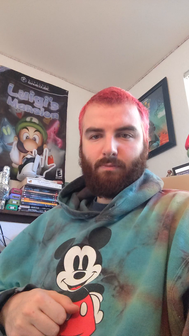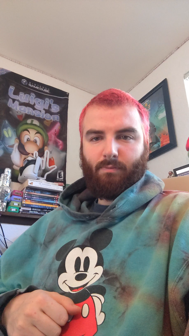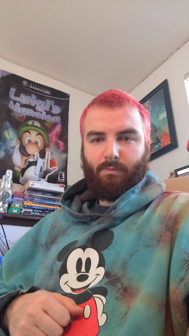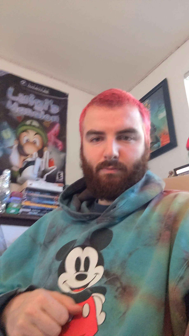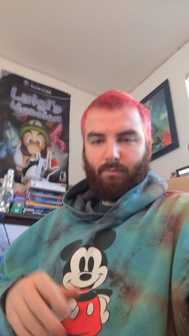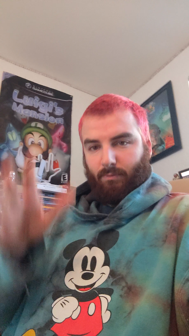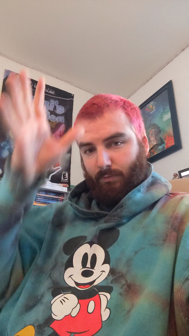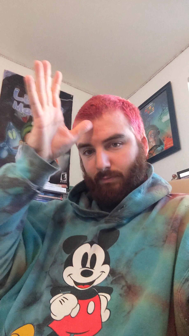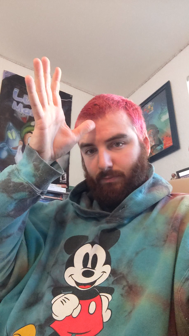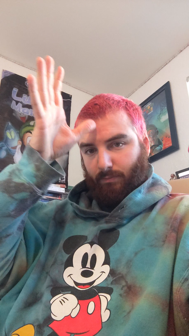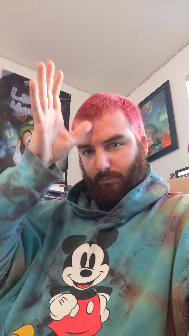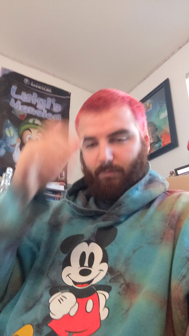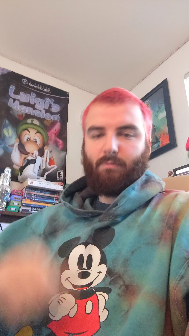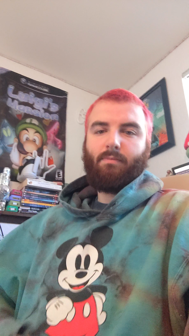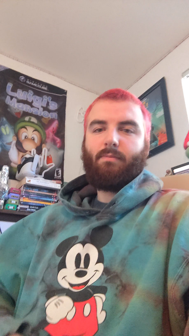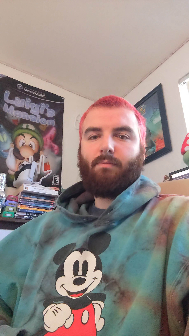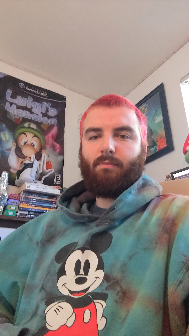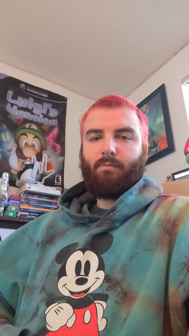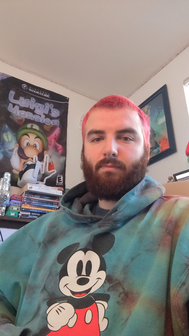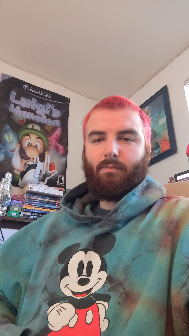daddy